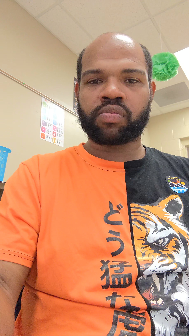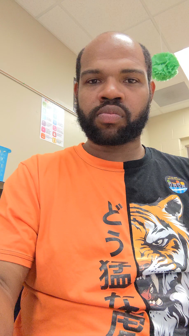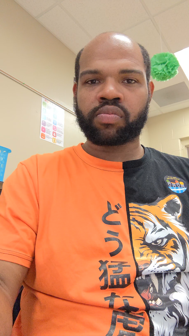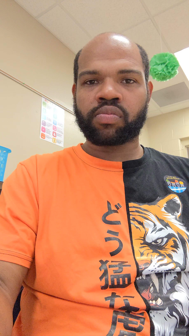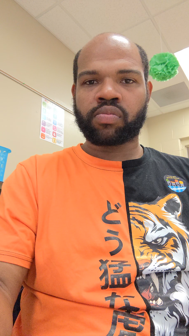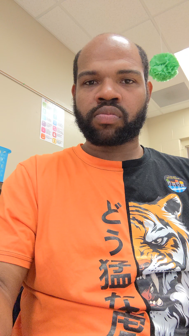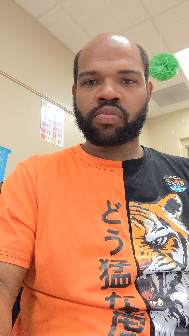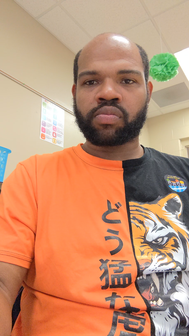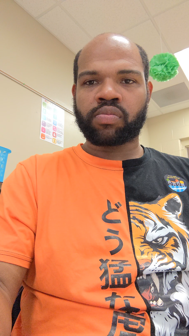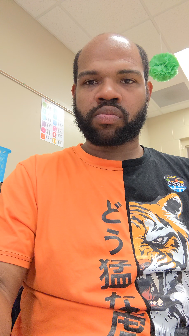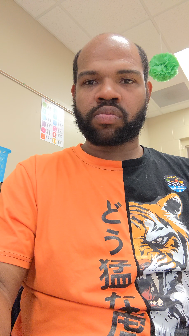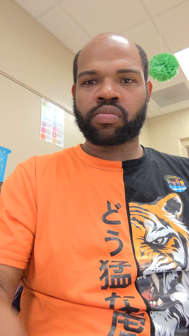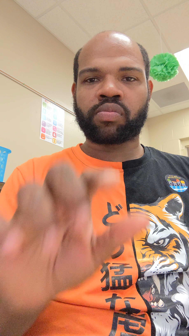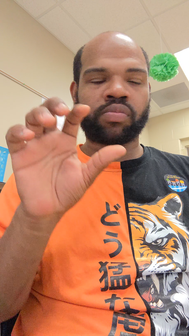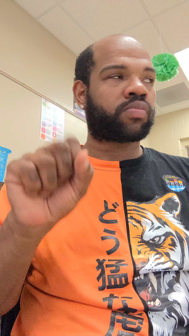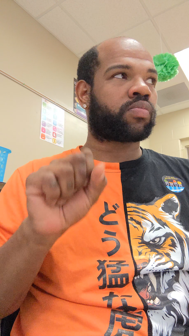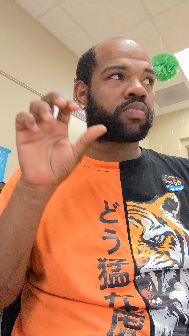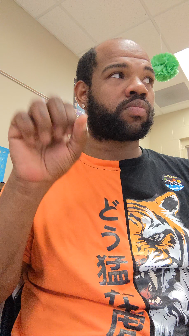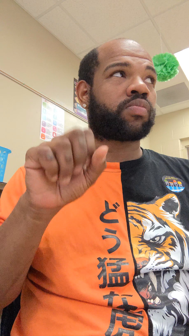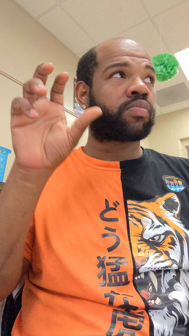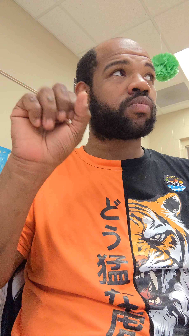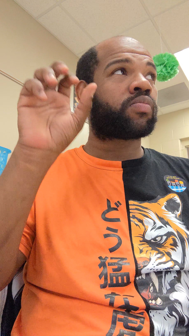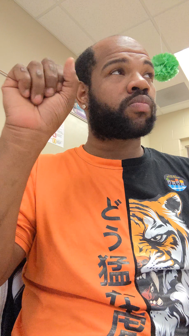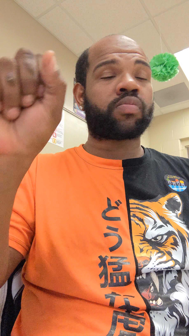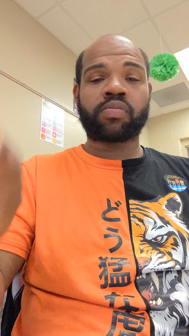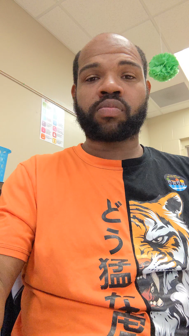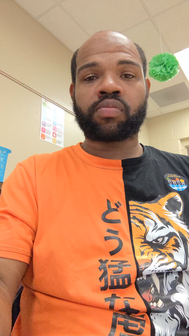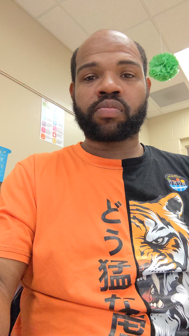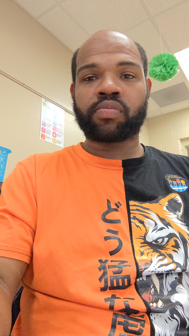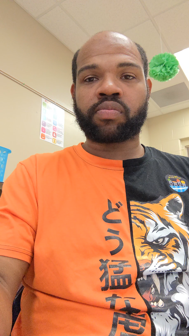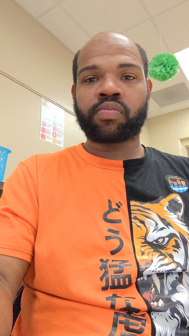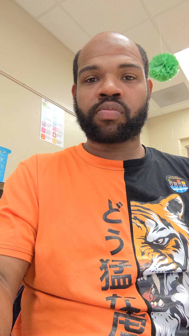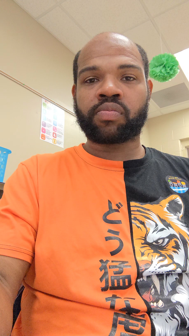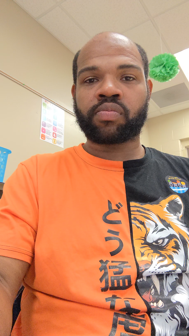ladder